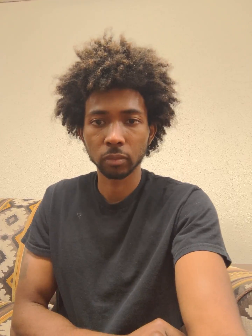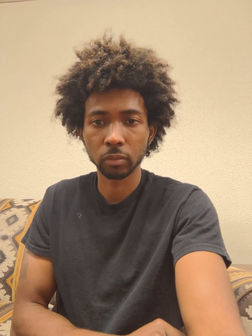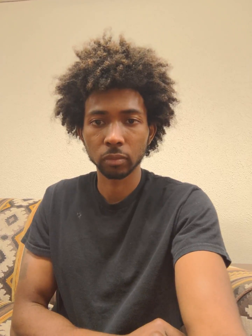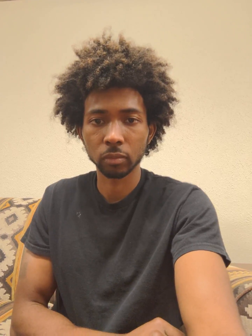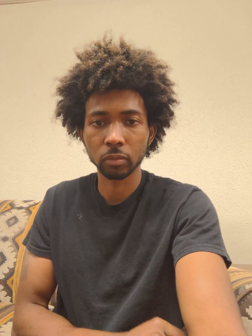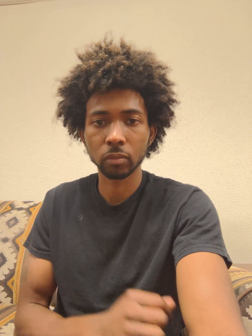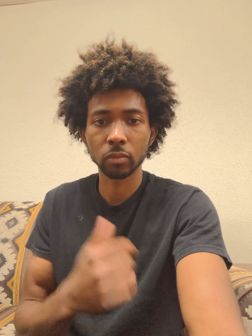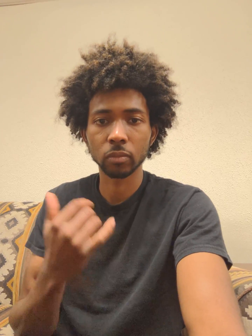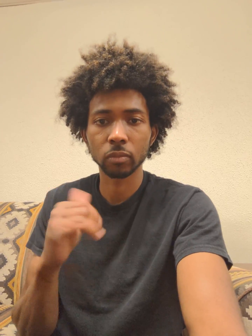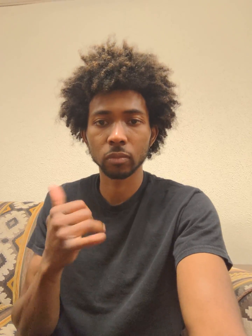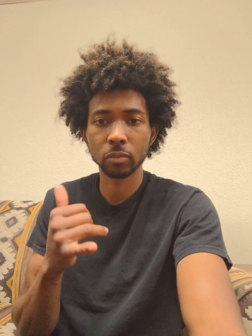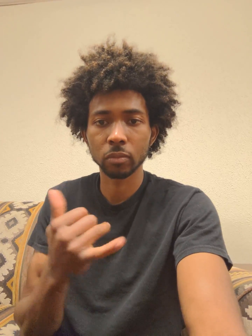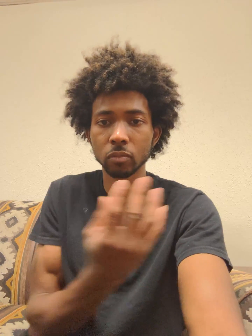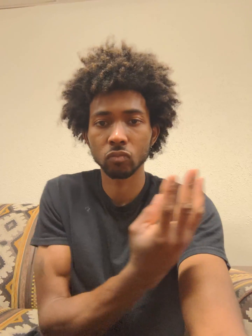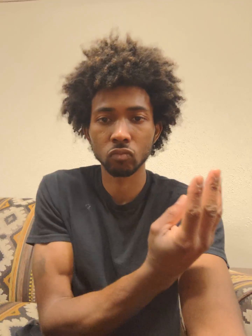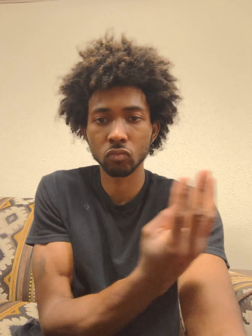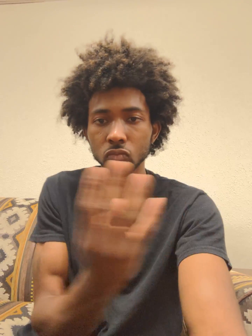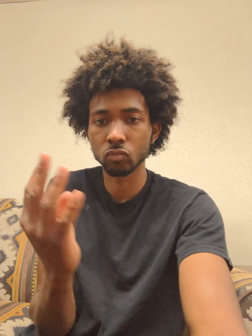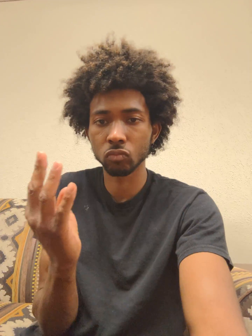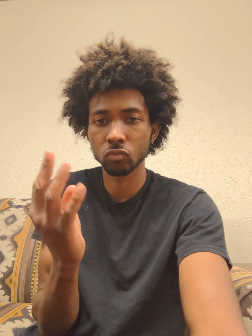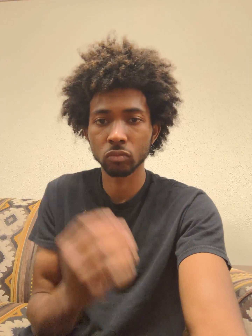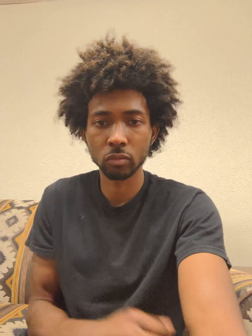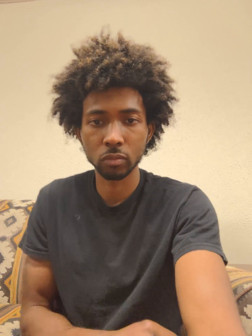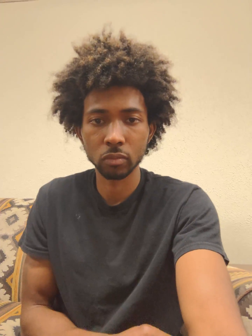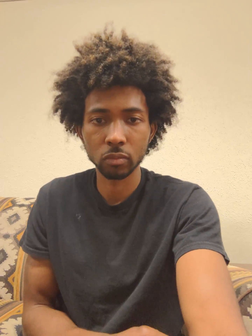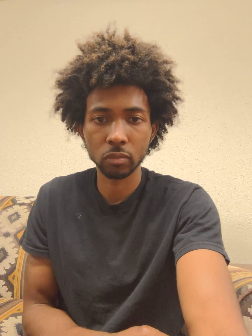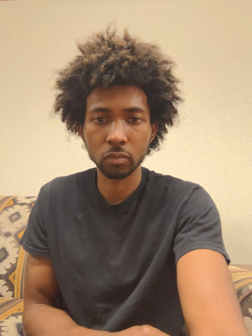playpen